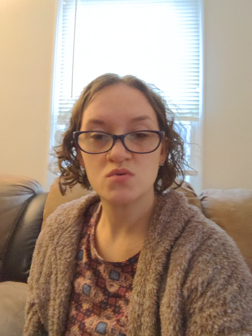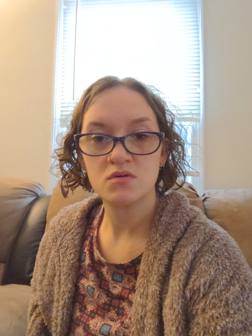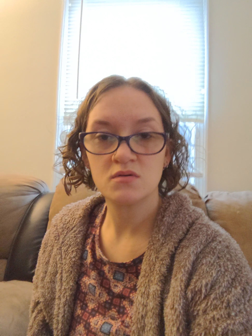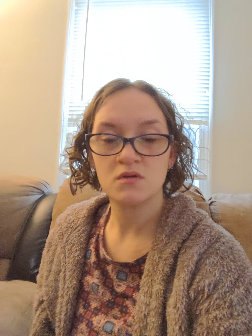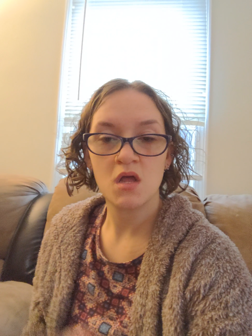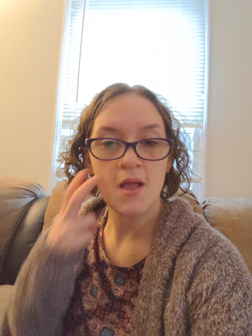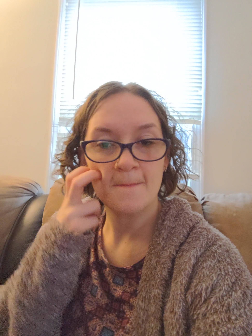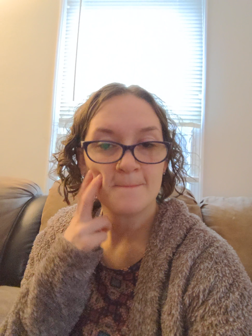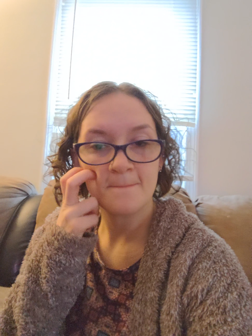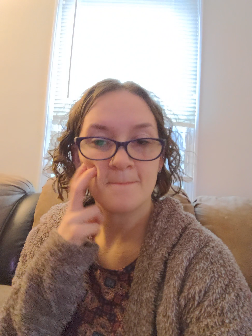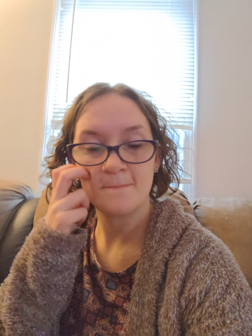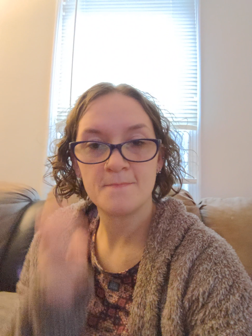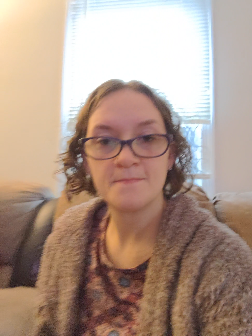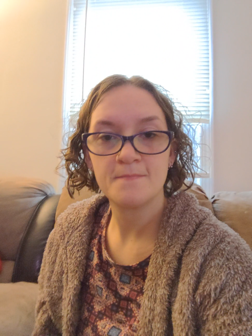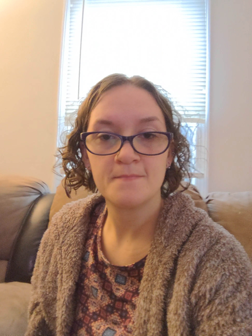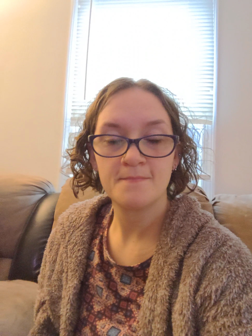gum